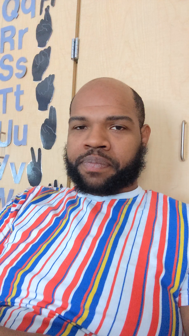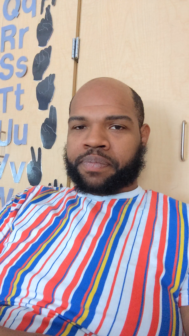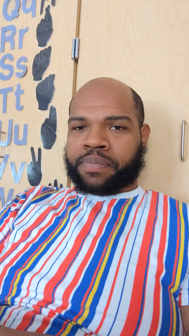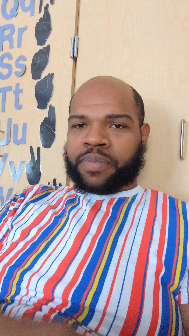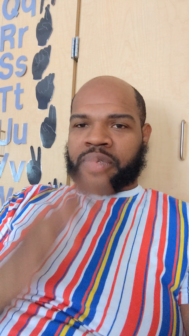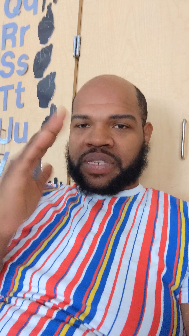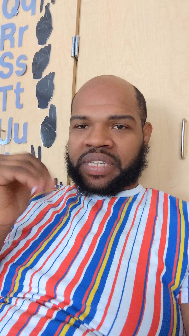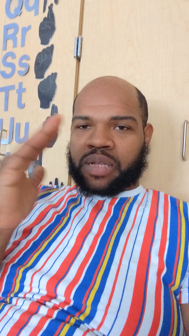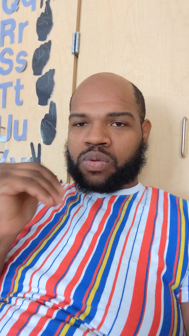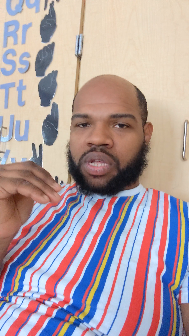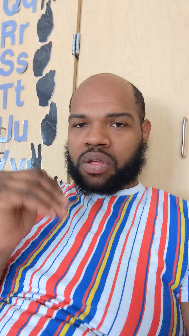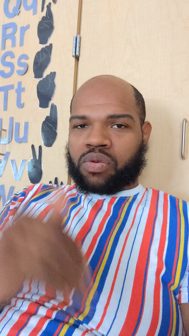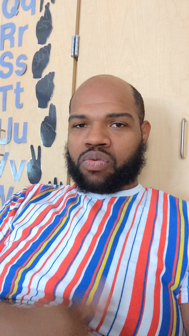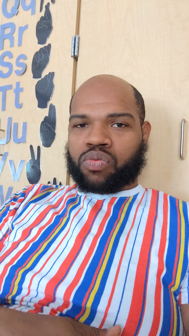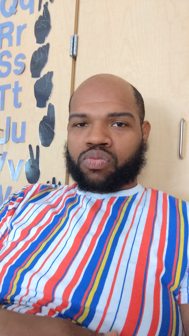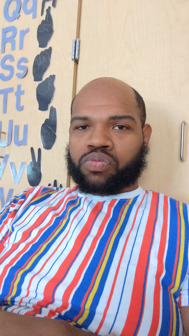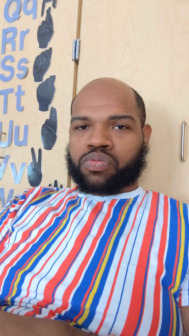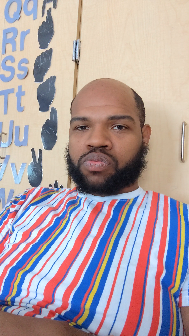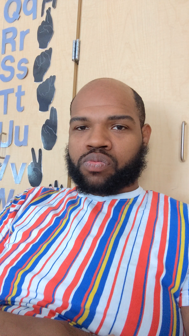downtown